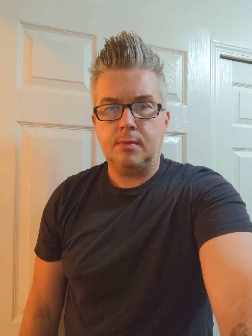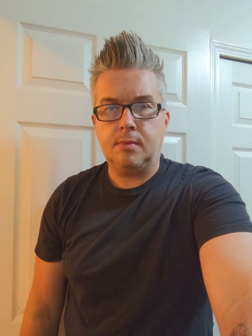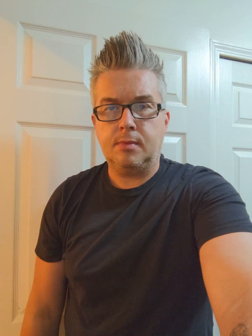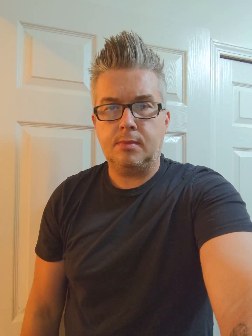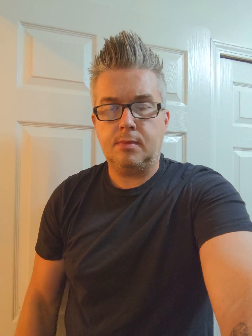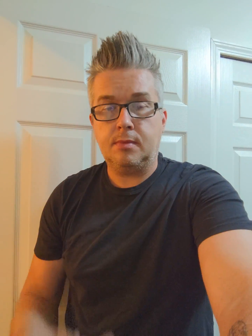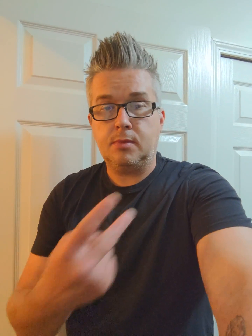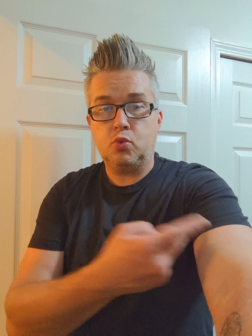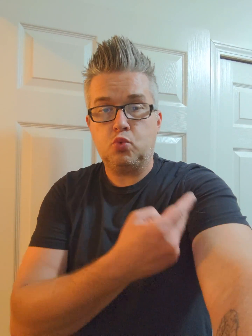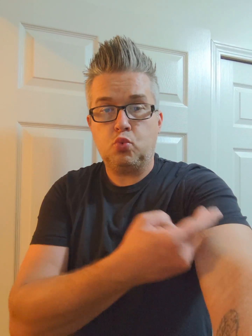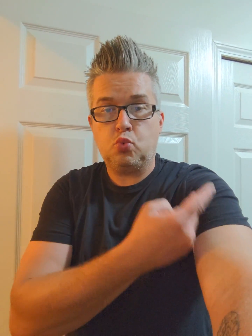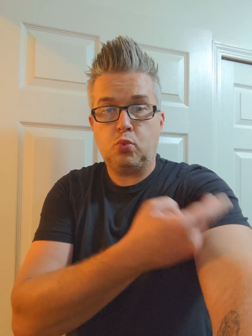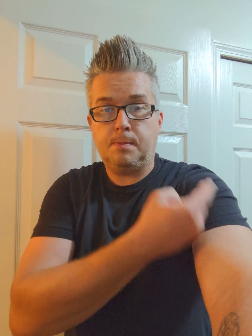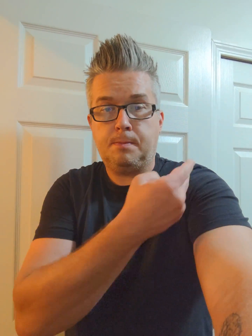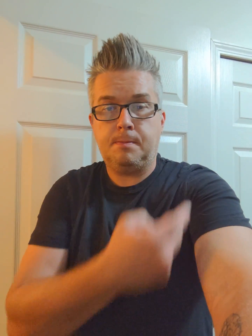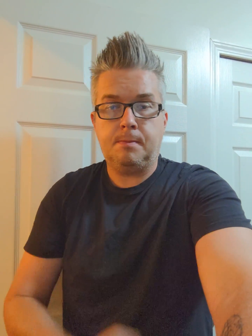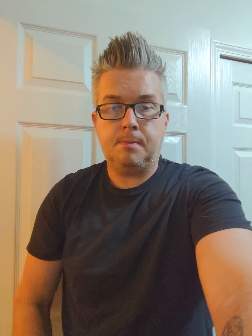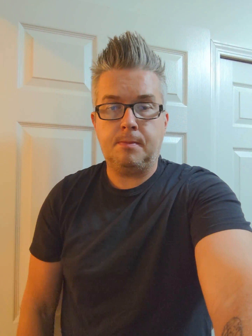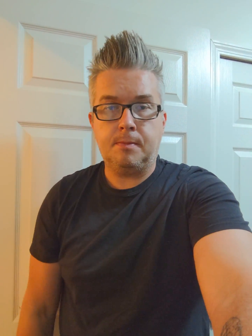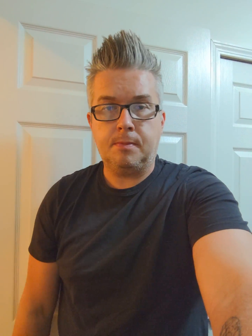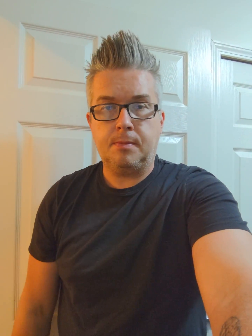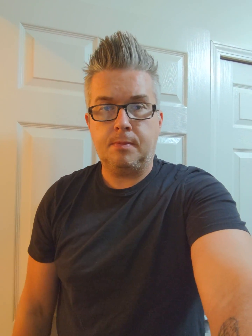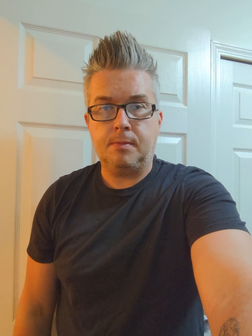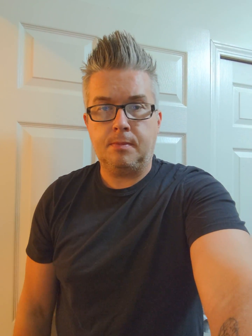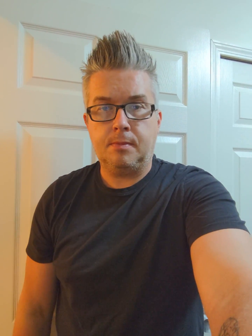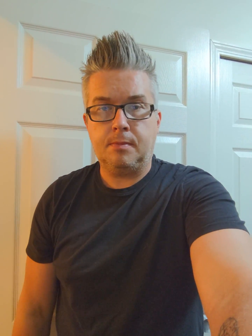sheep